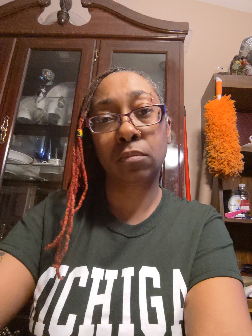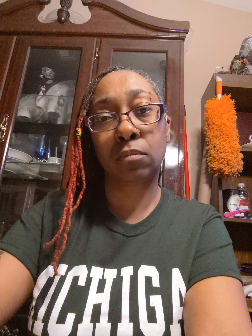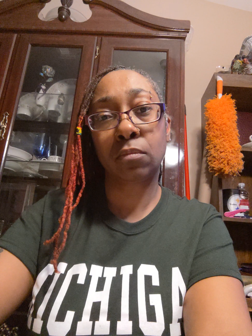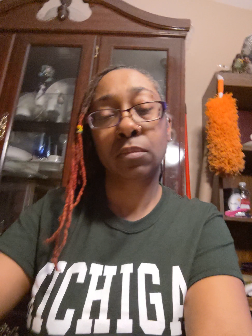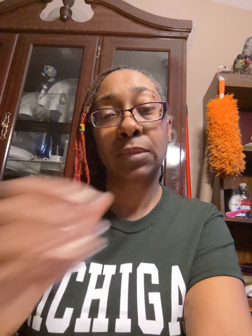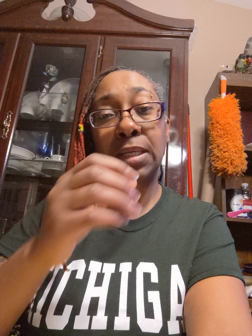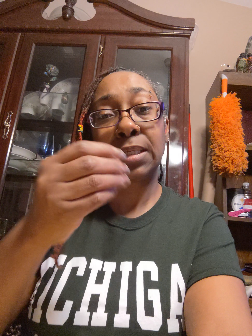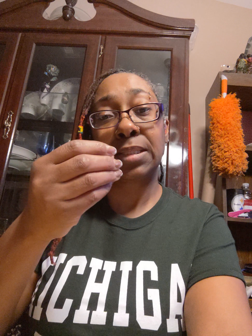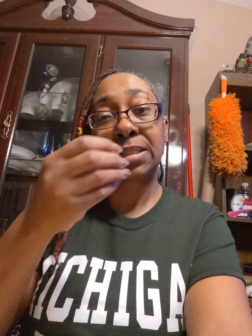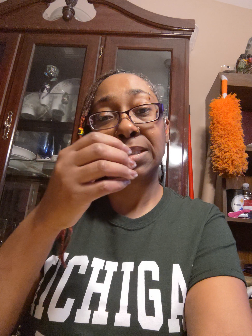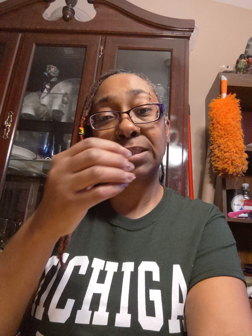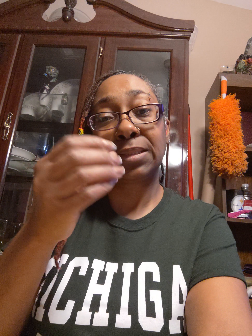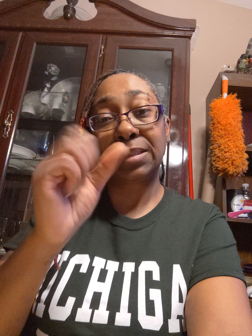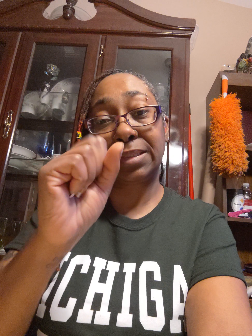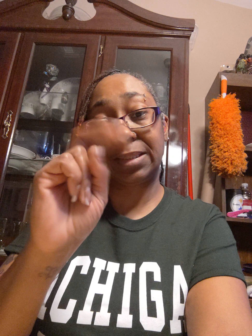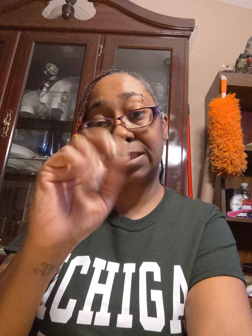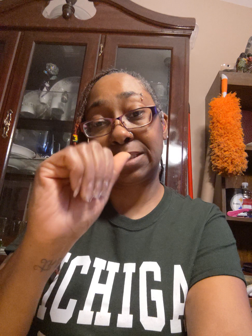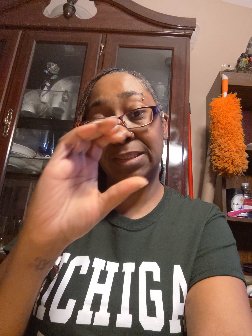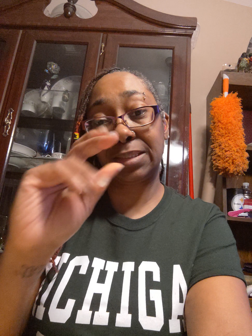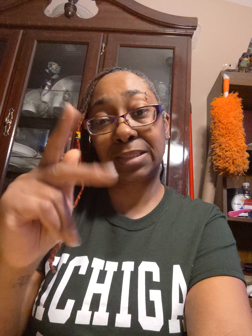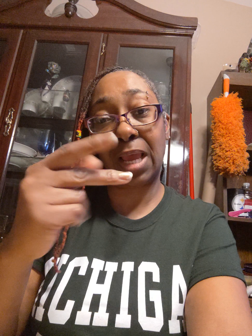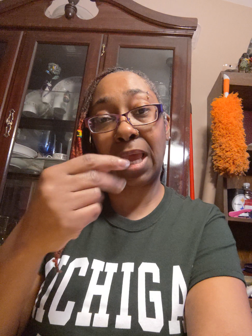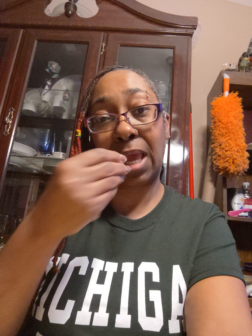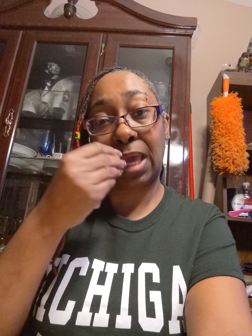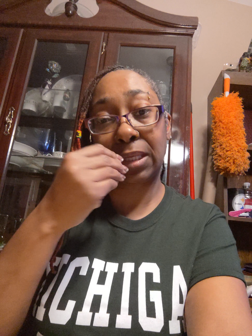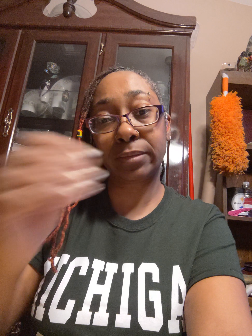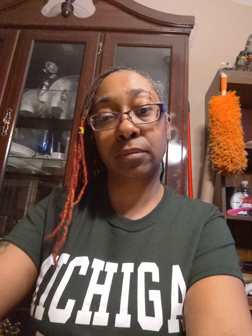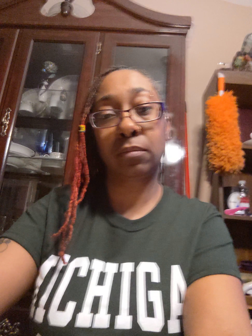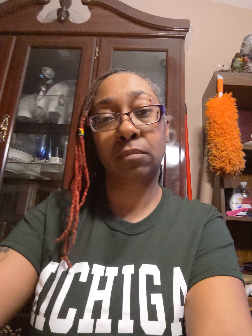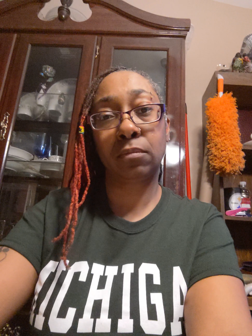snack